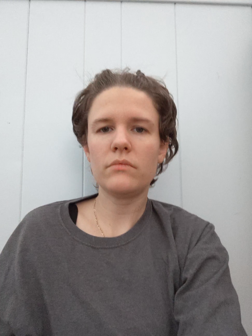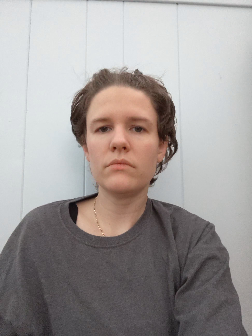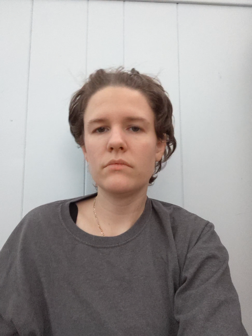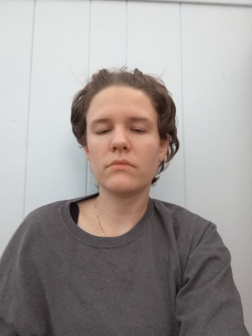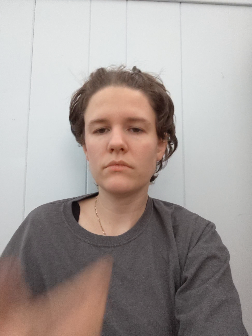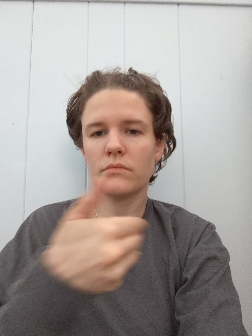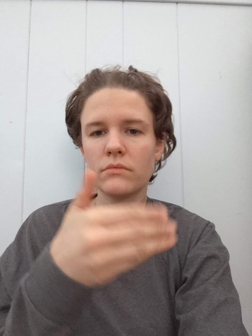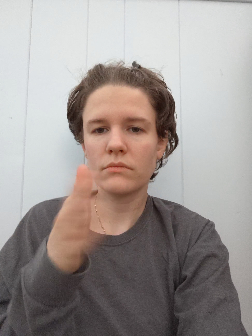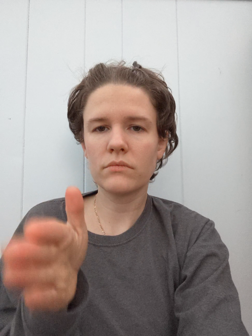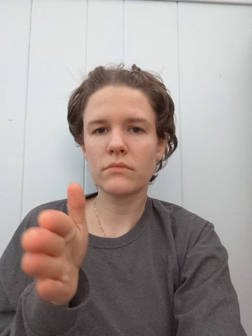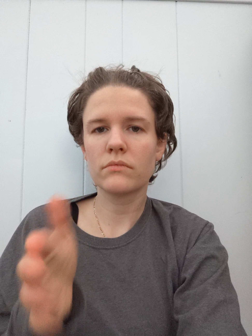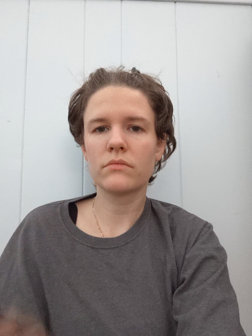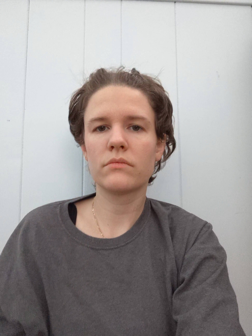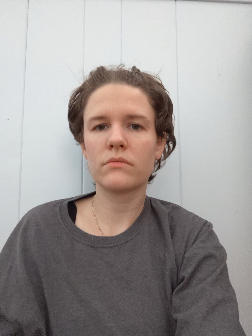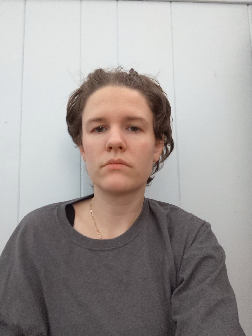room